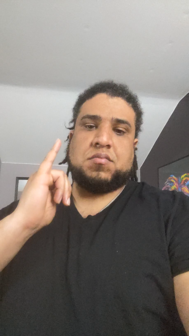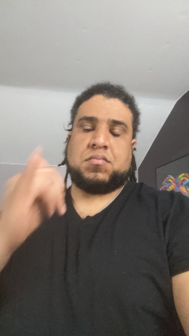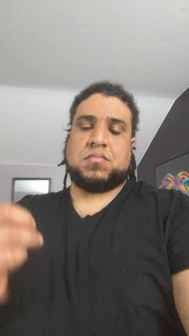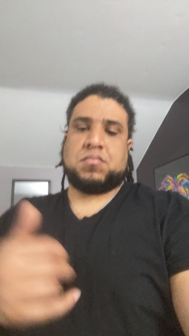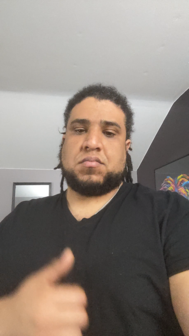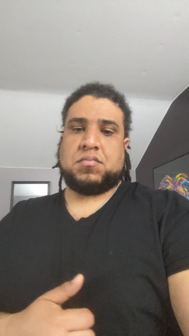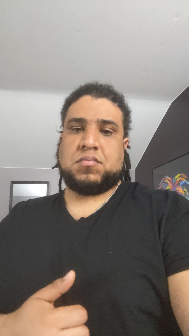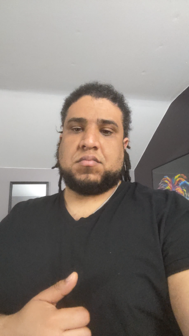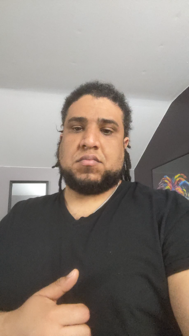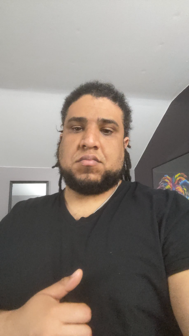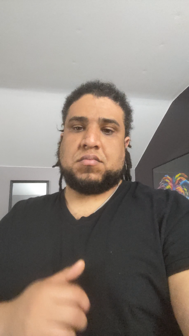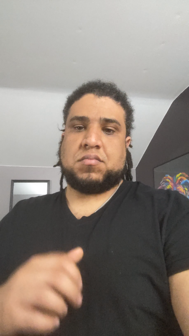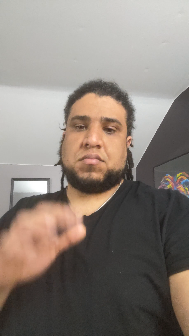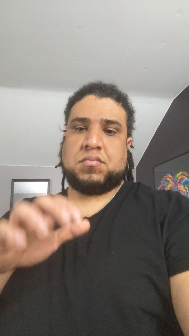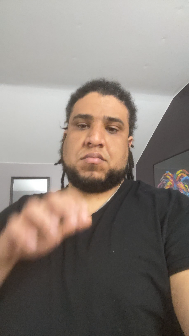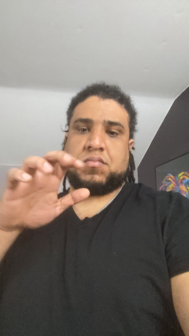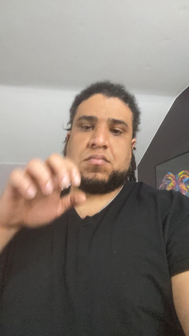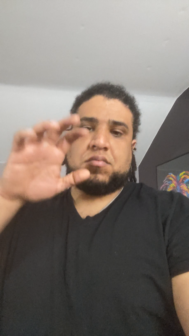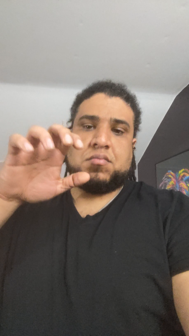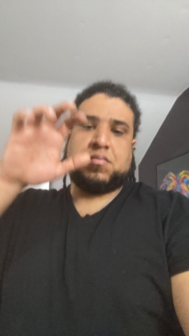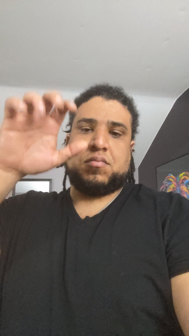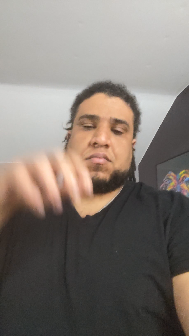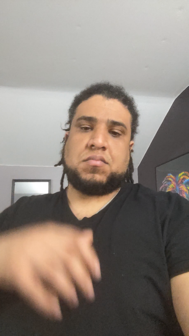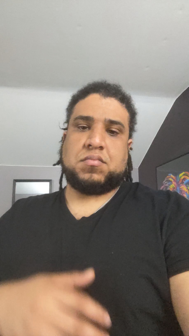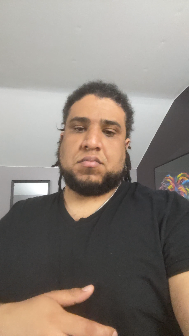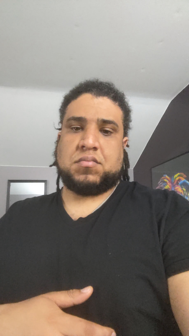climb